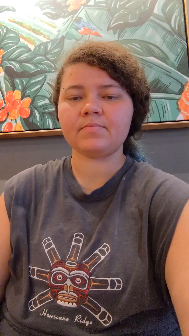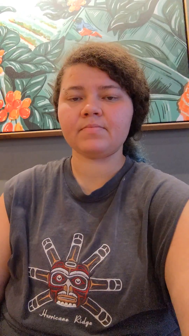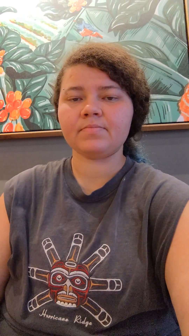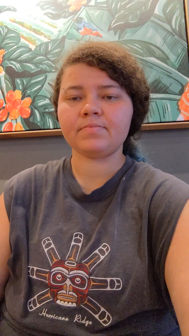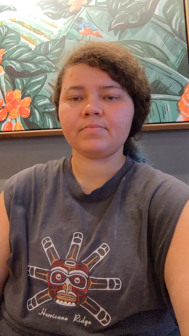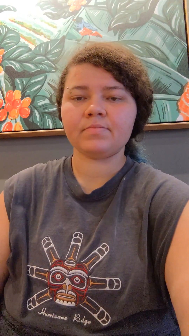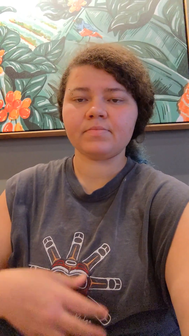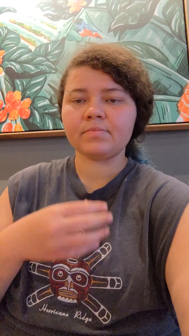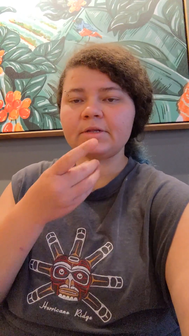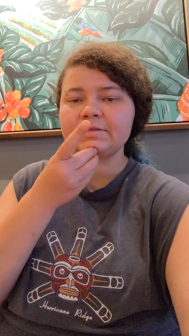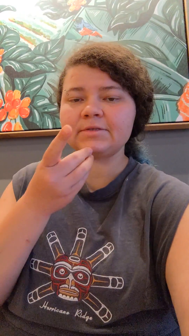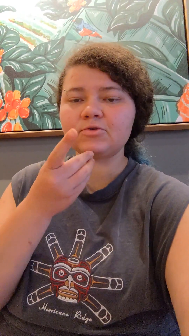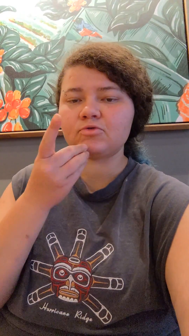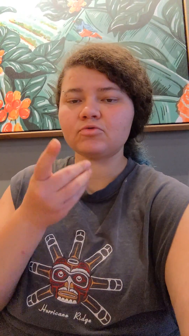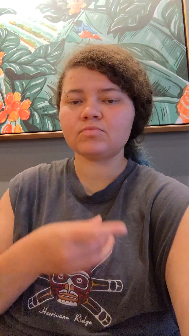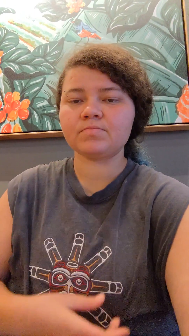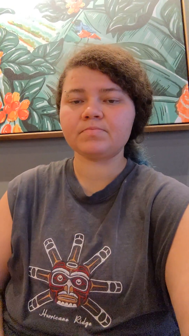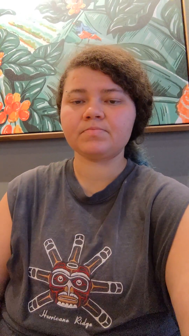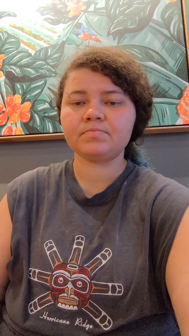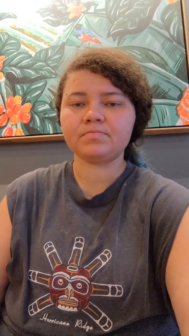dinner